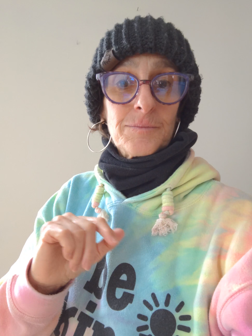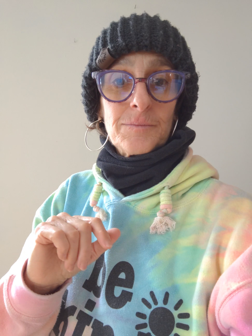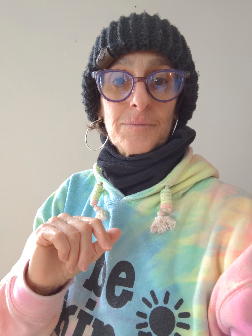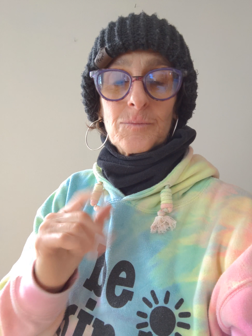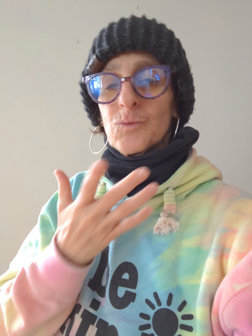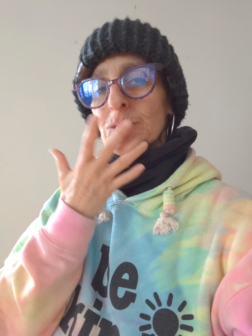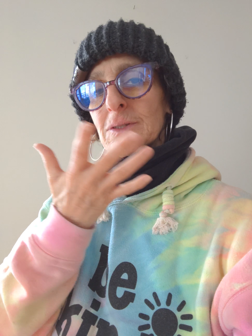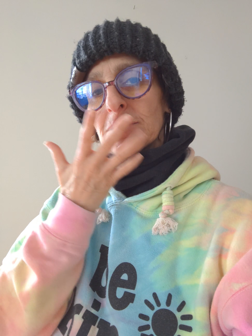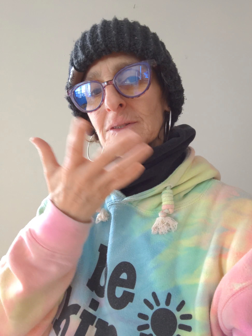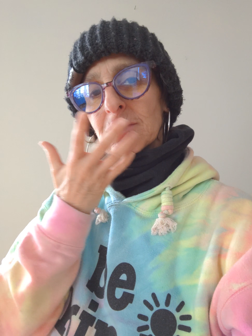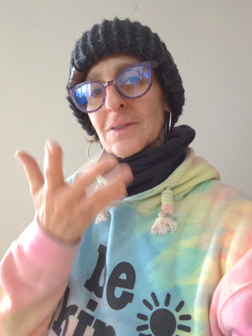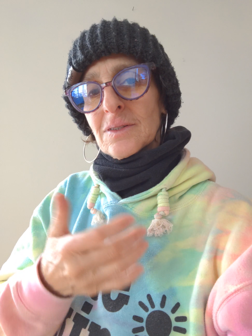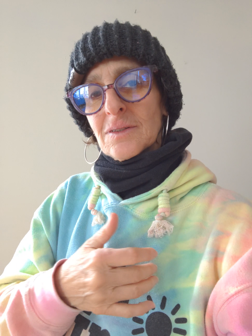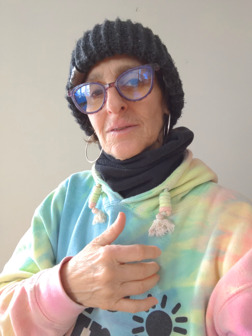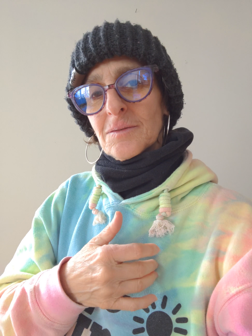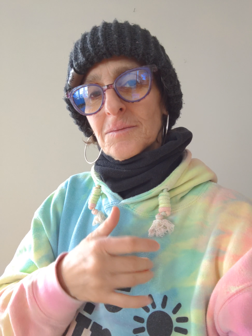grass